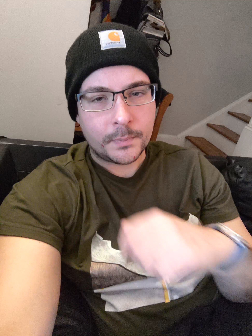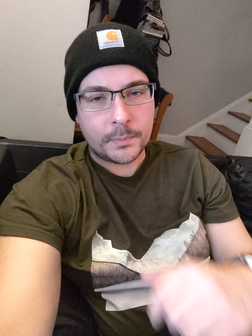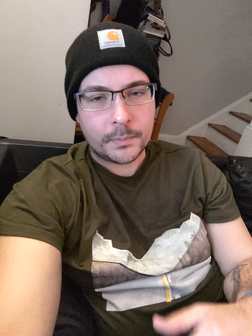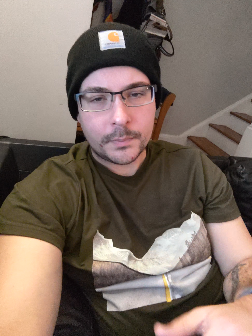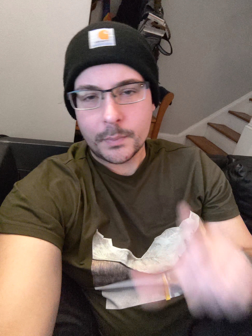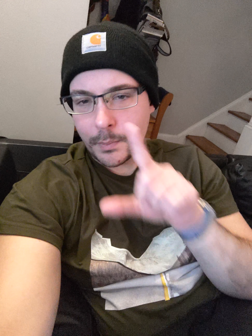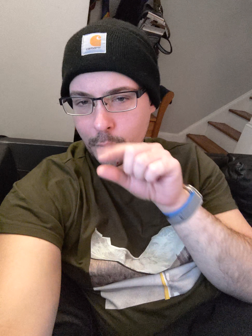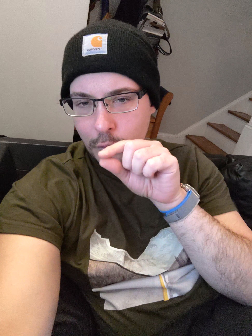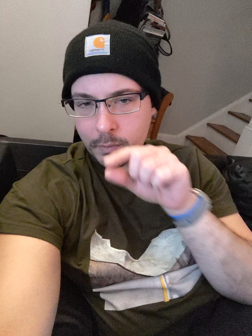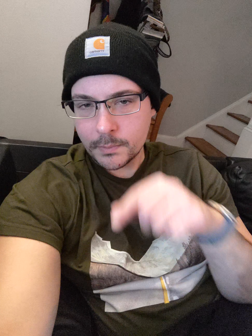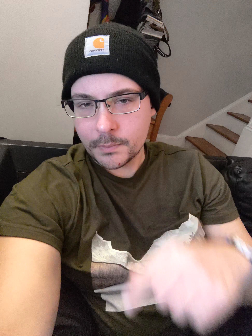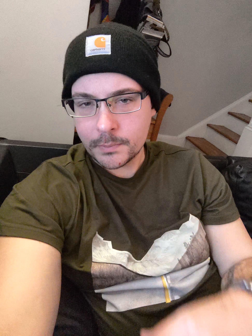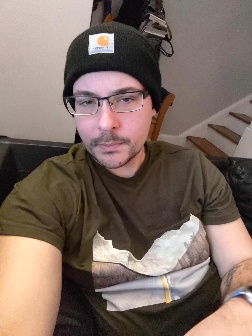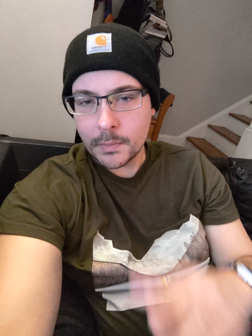bird